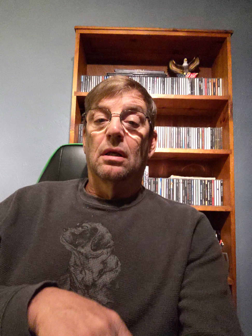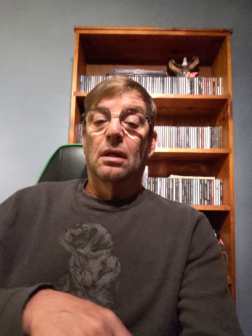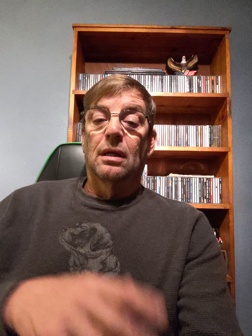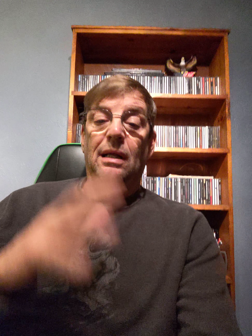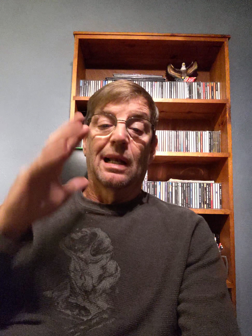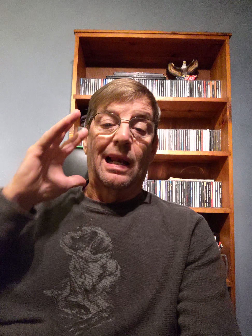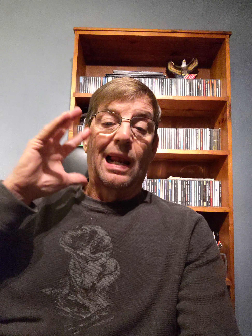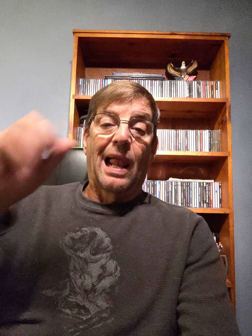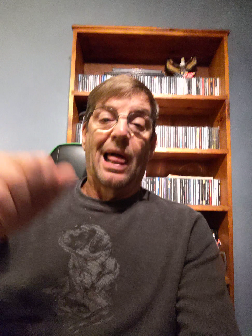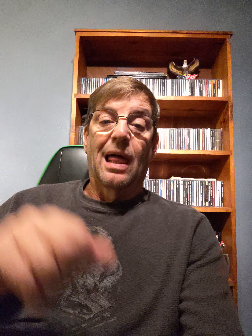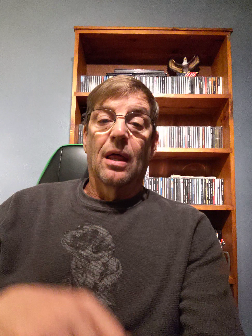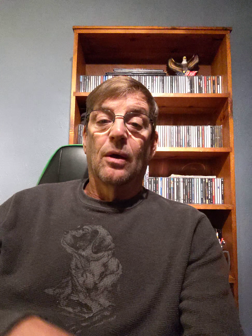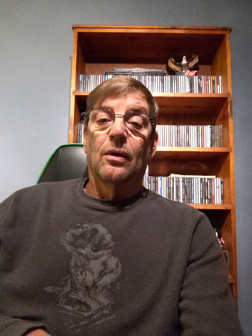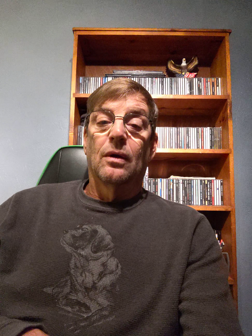loud